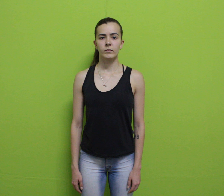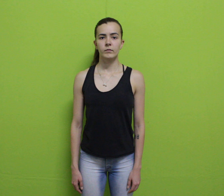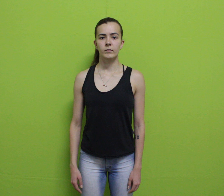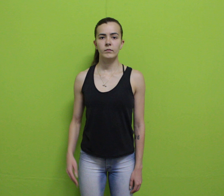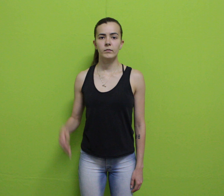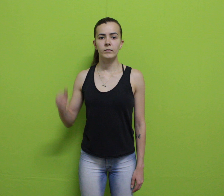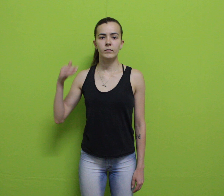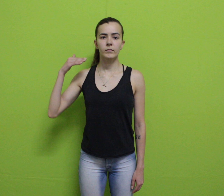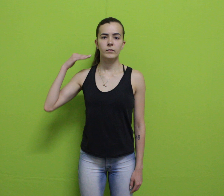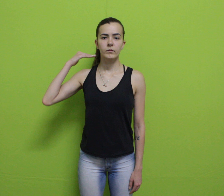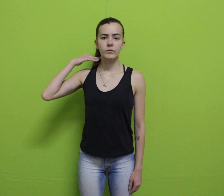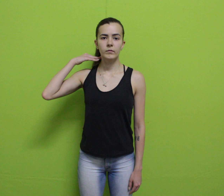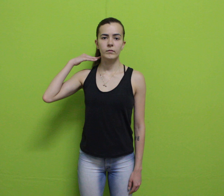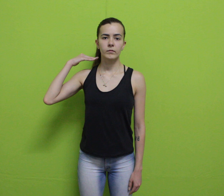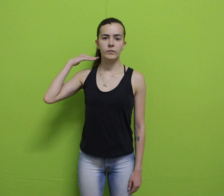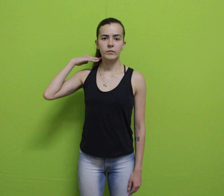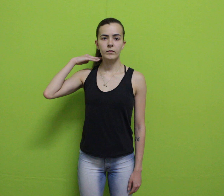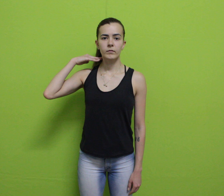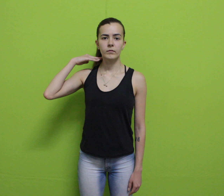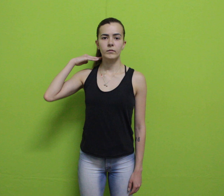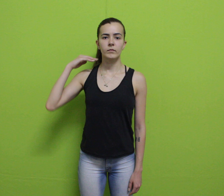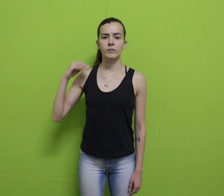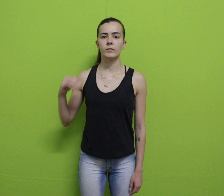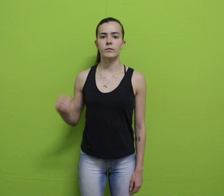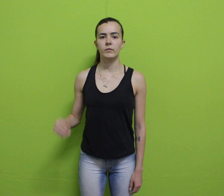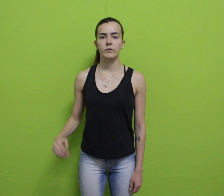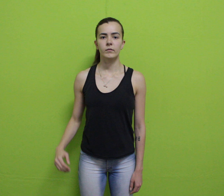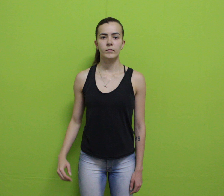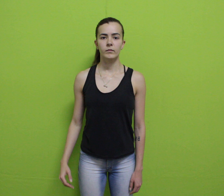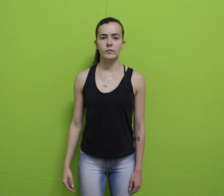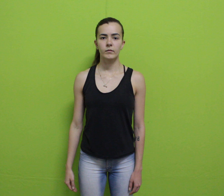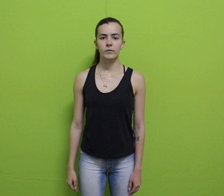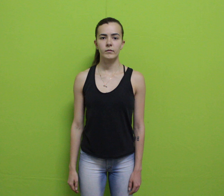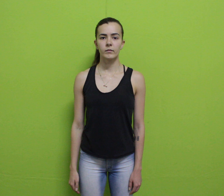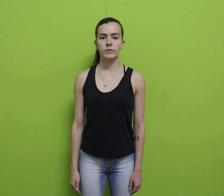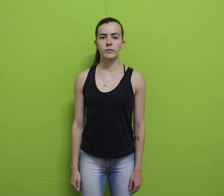banco